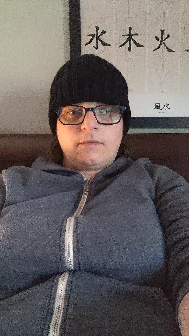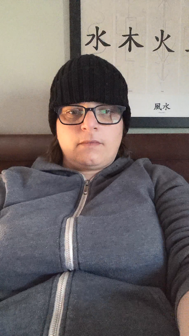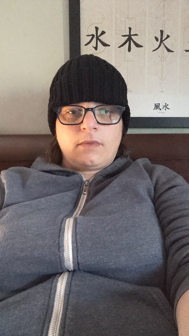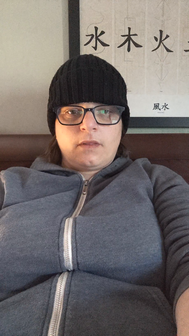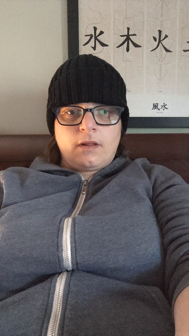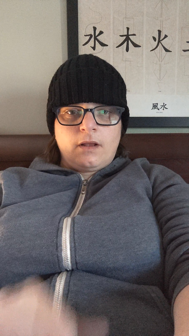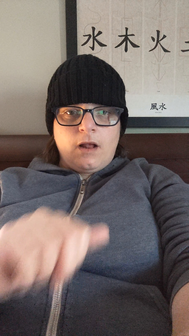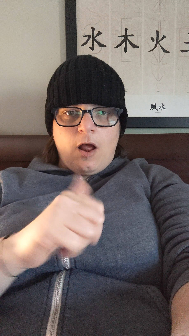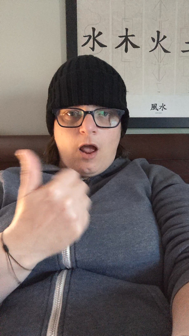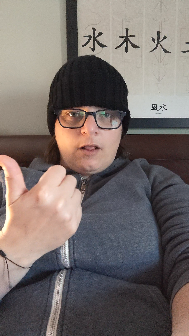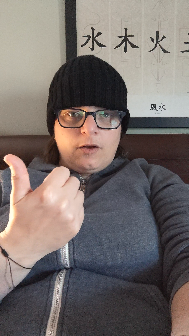other